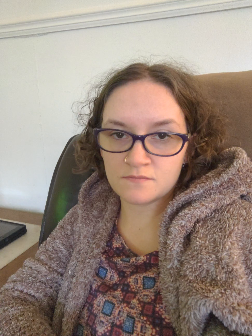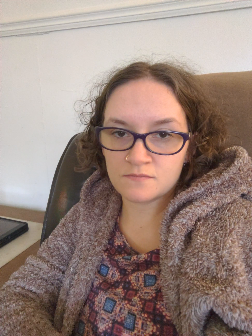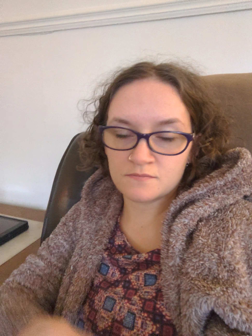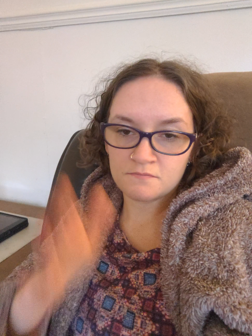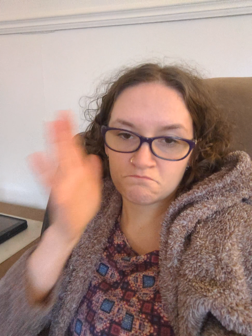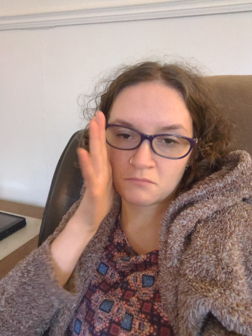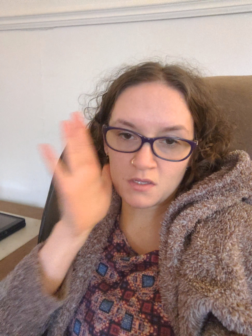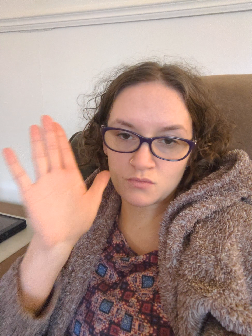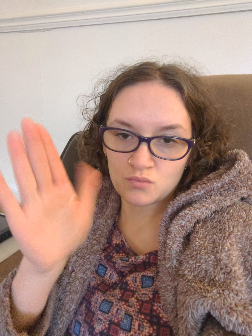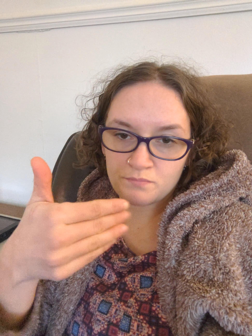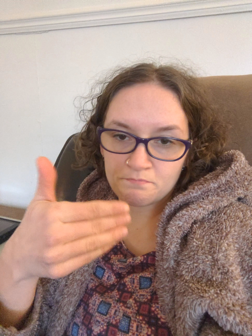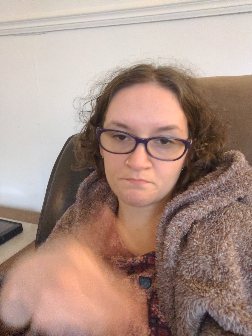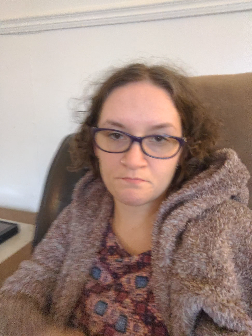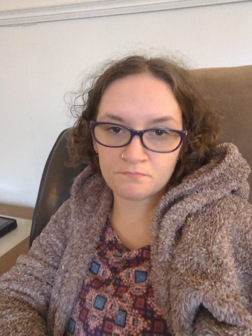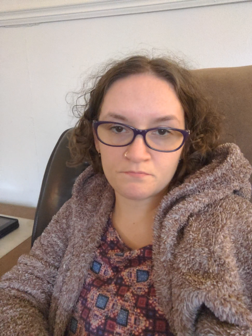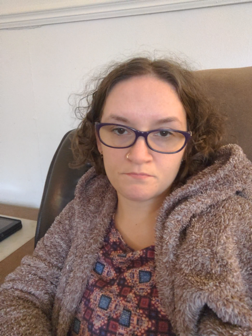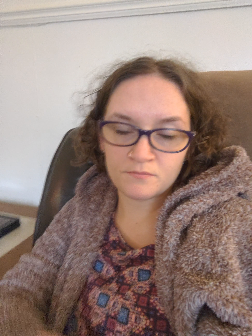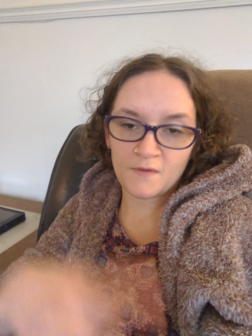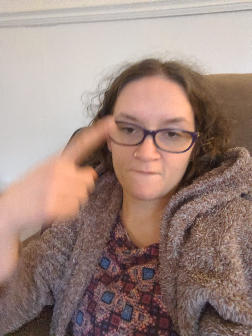bedroom